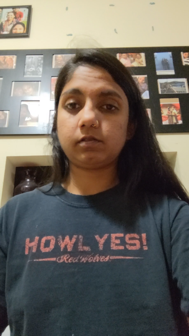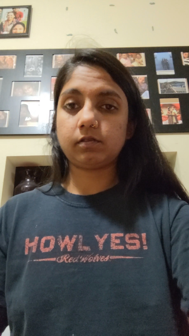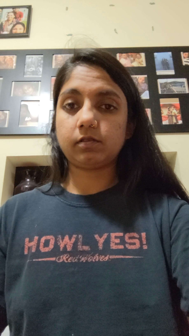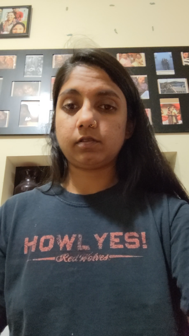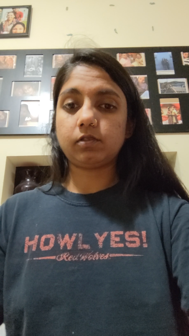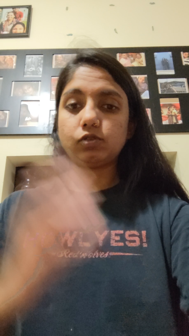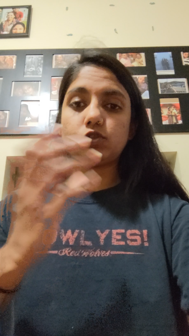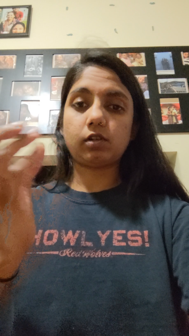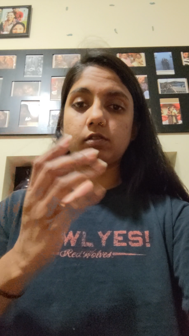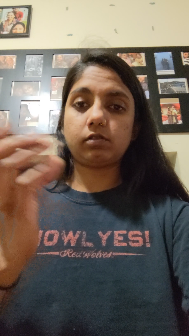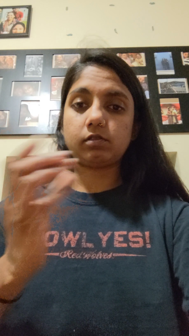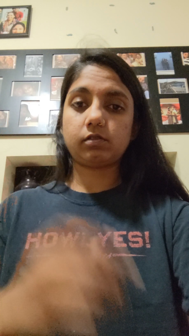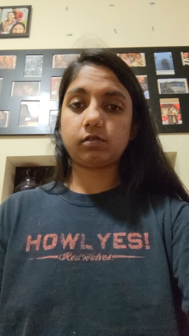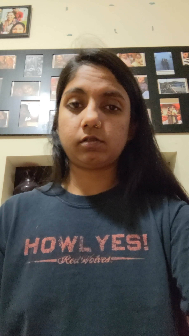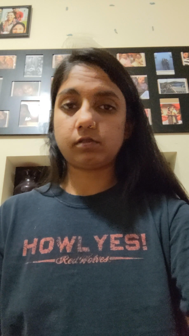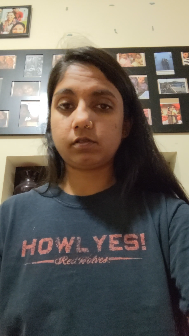shake